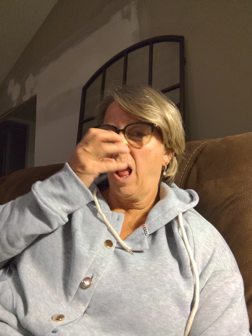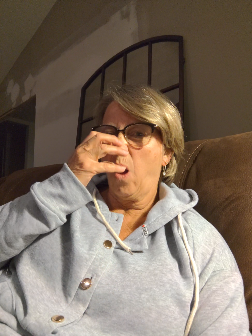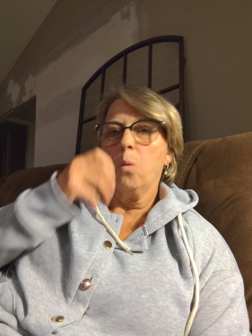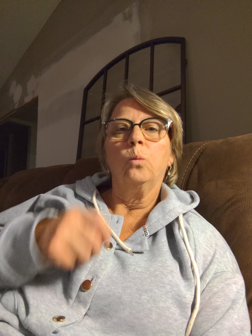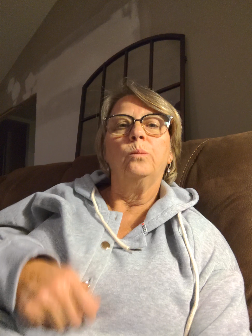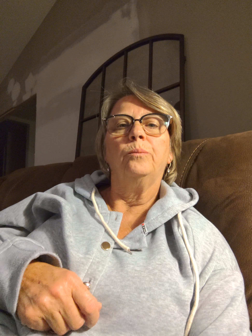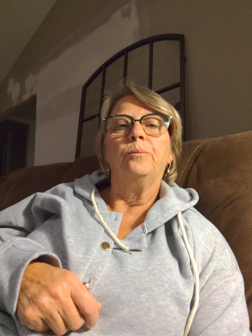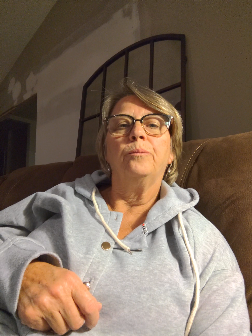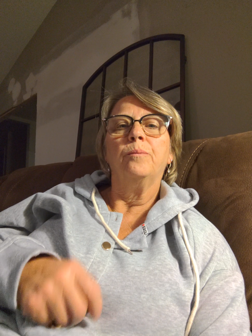clown